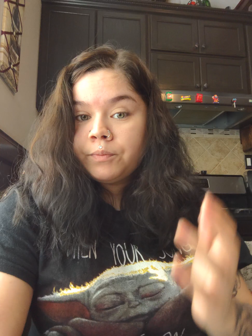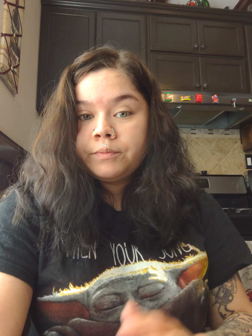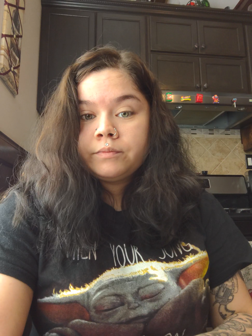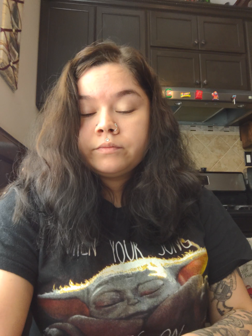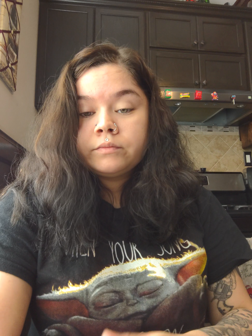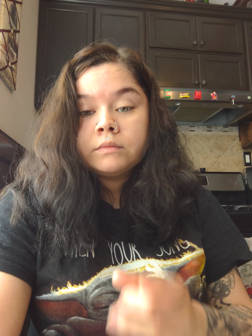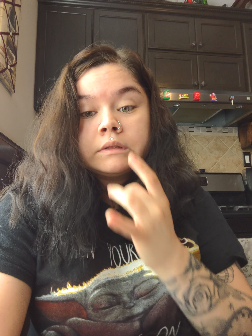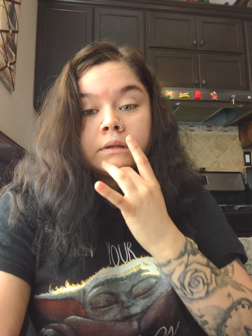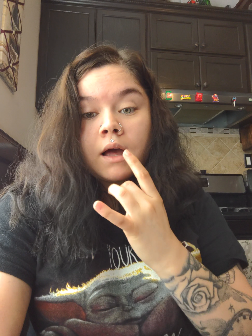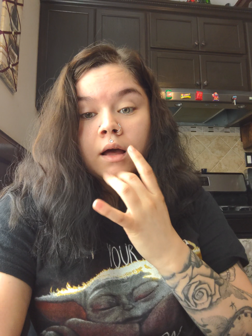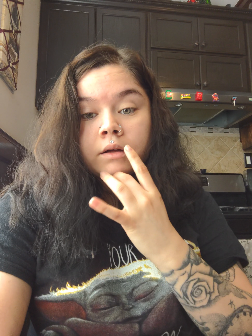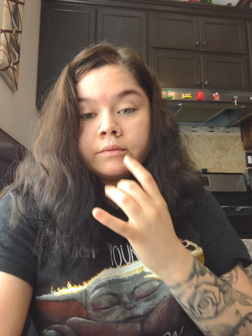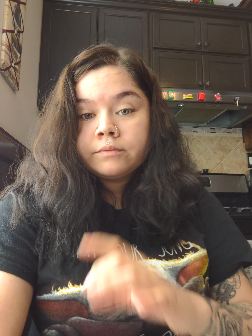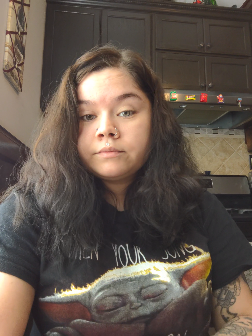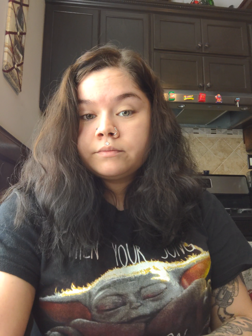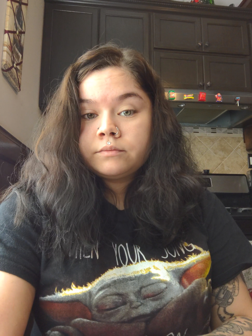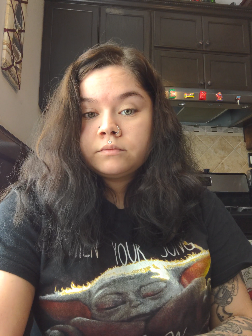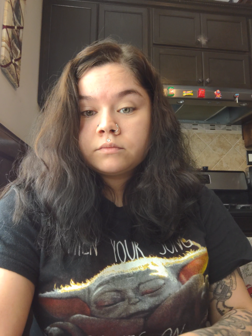snack